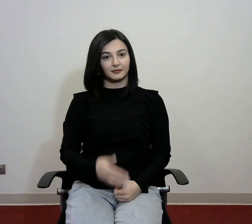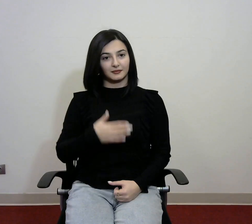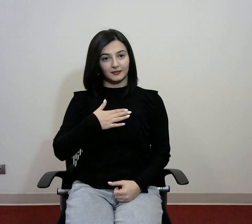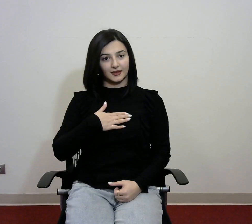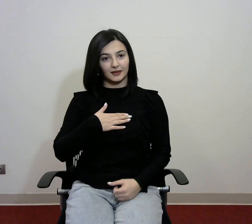mən